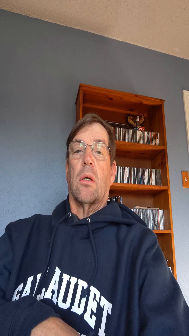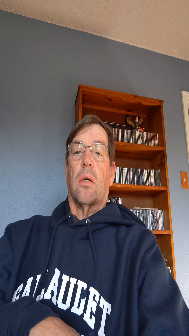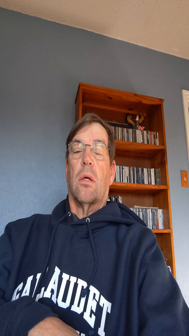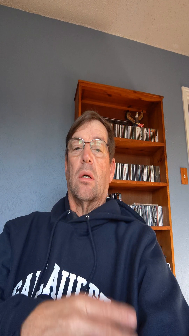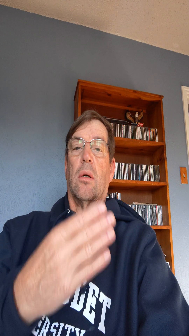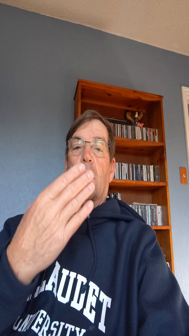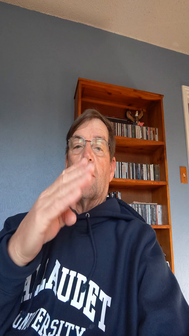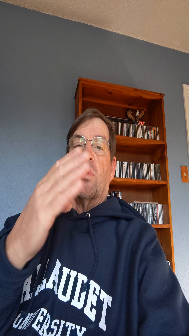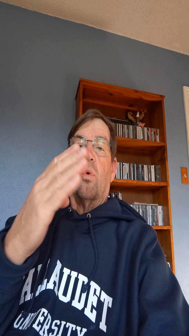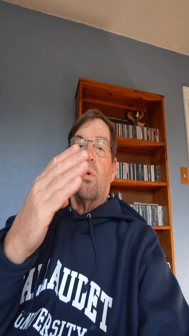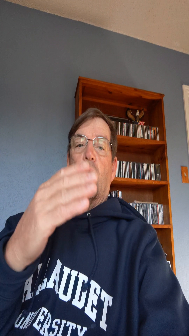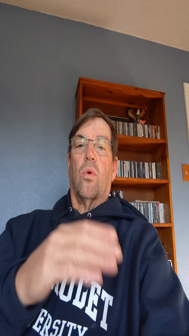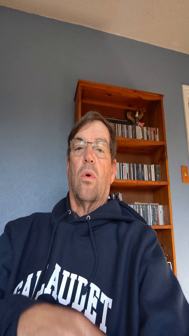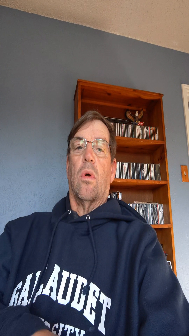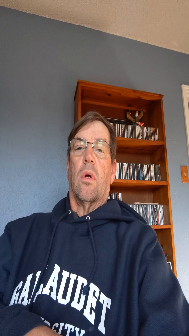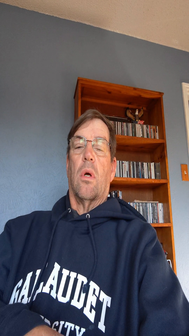blue